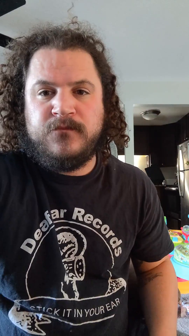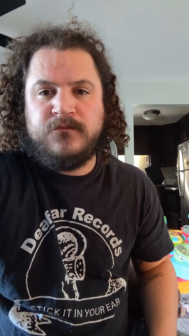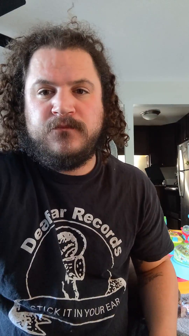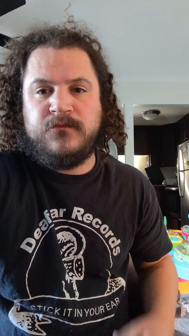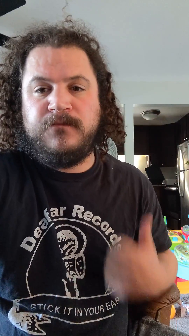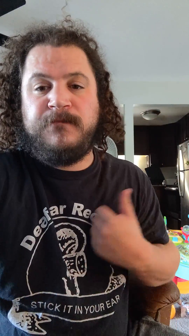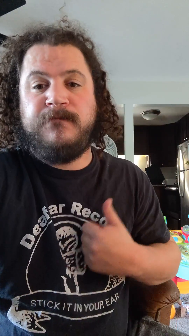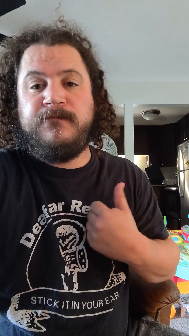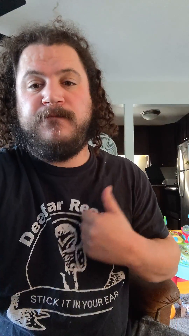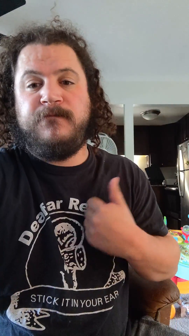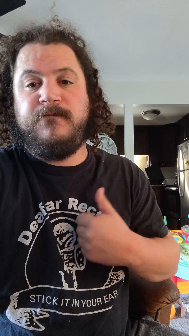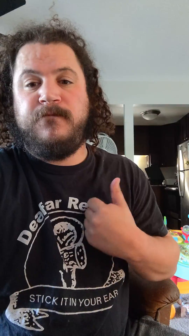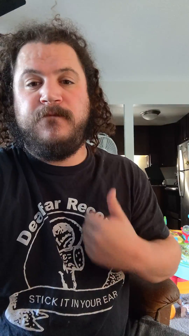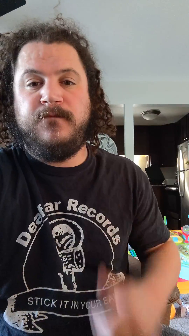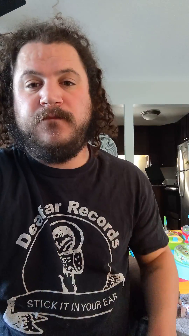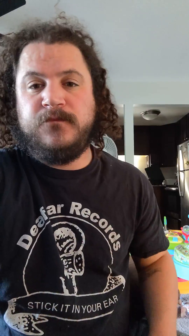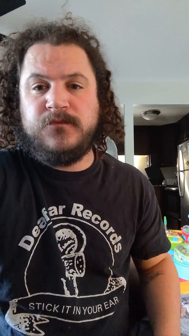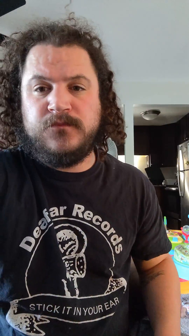bathtub